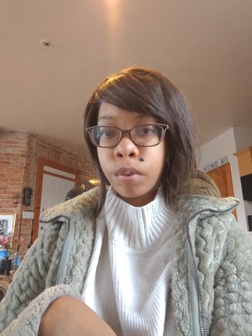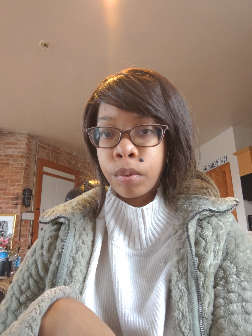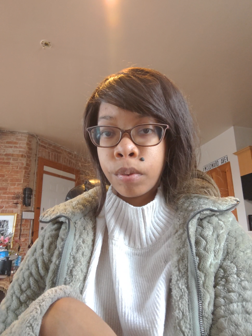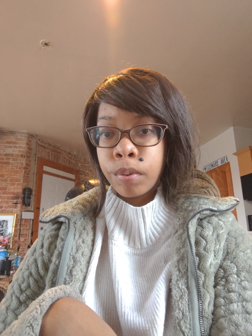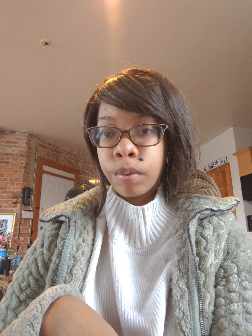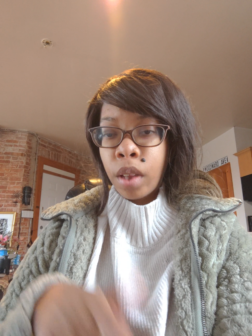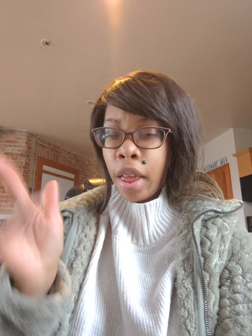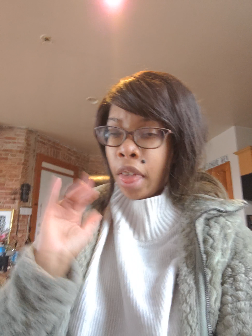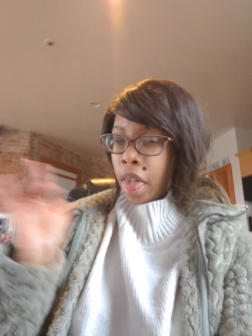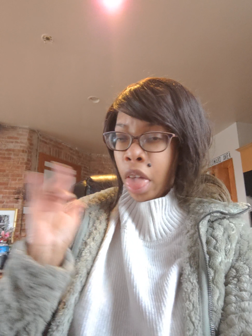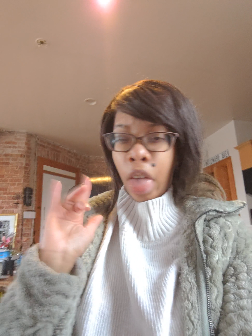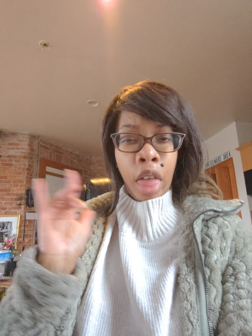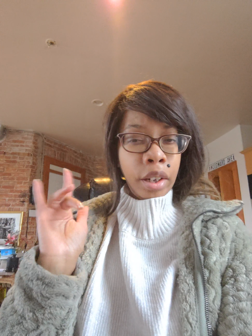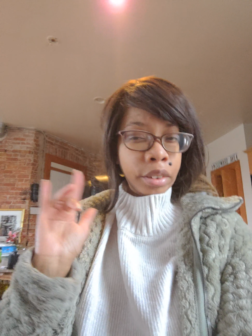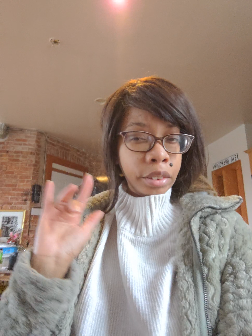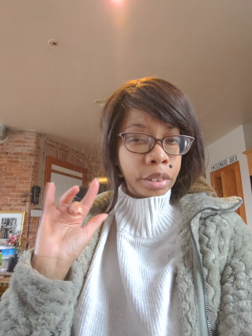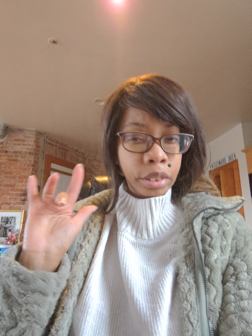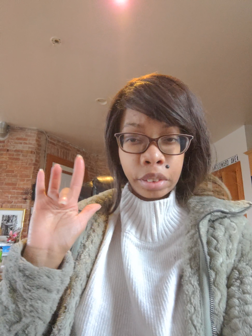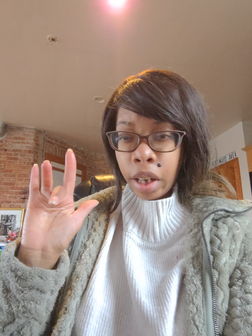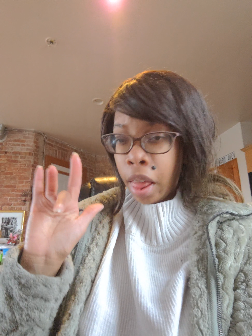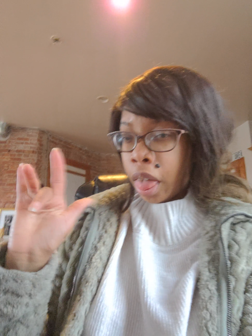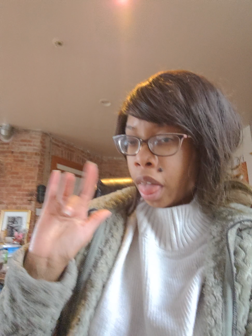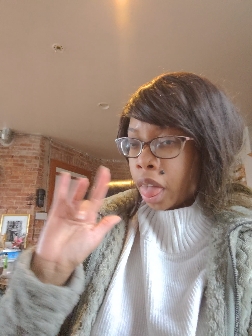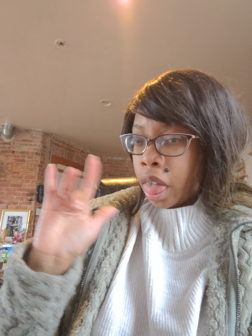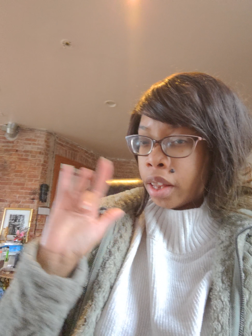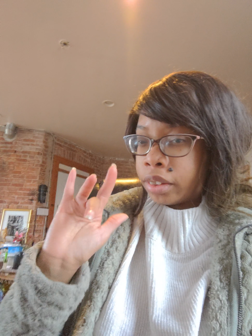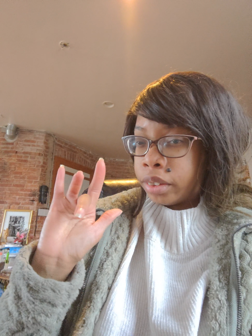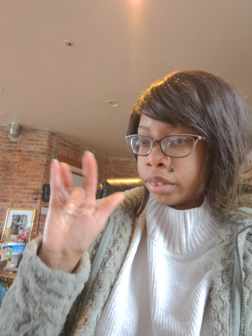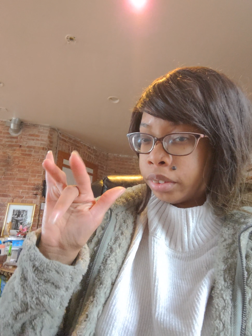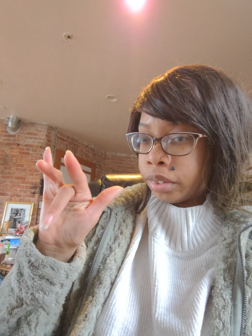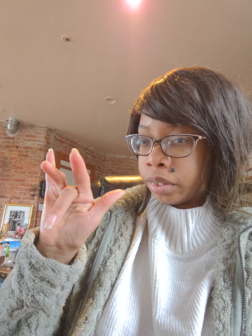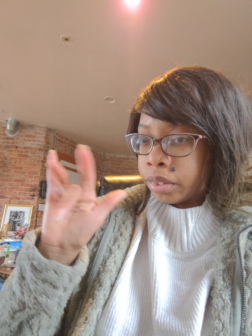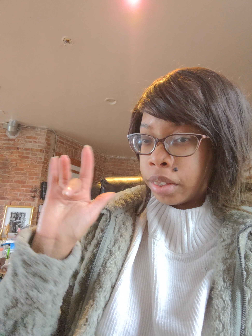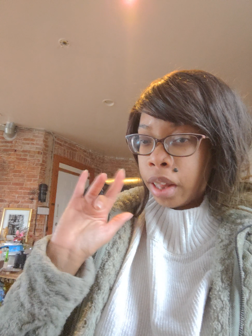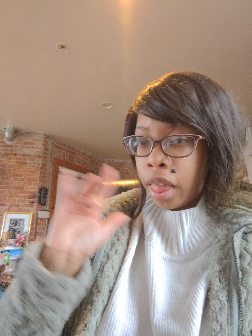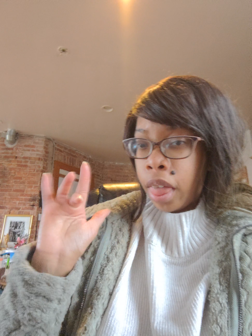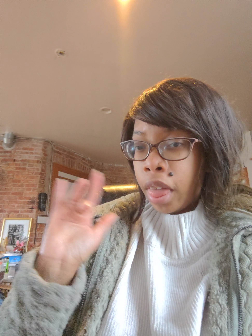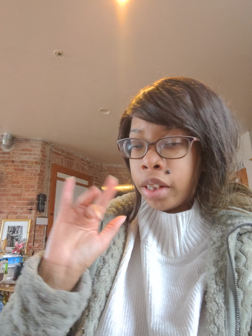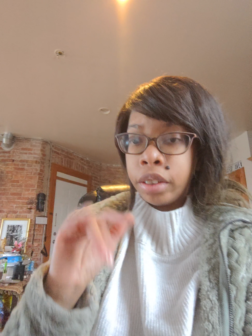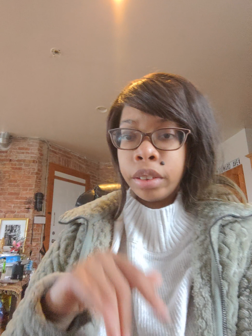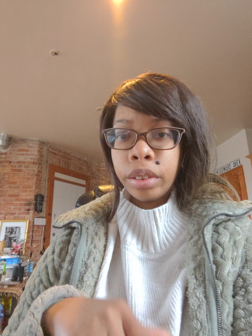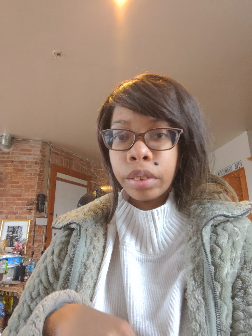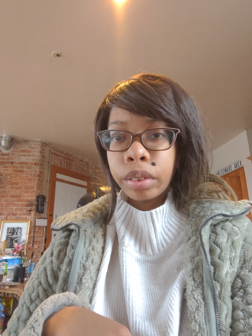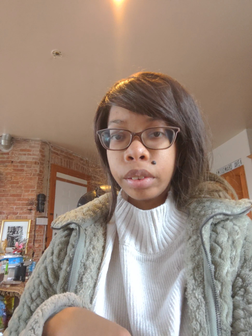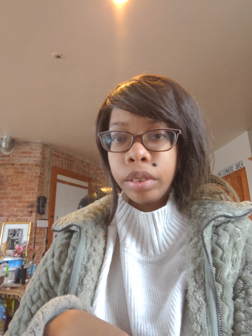yucky